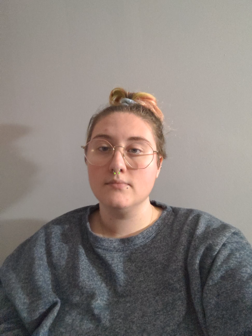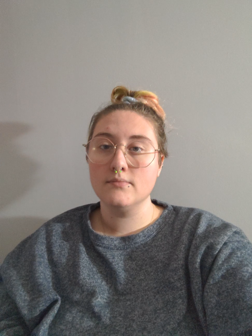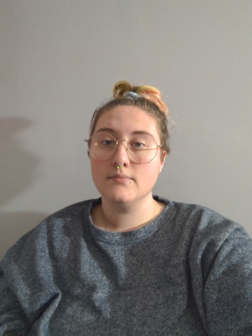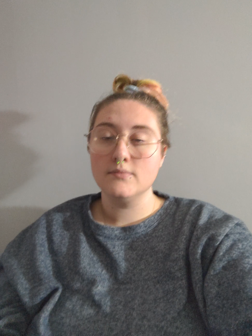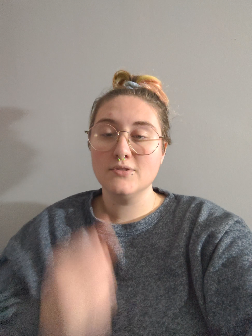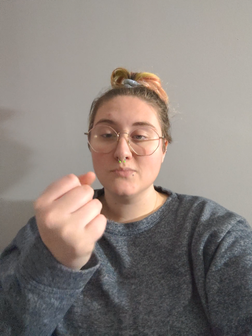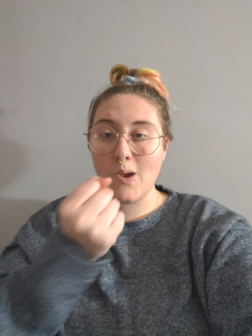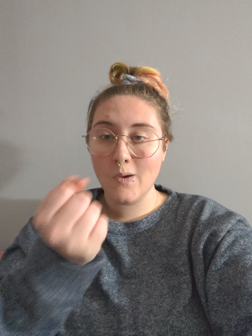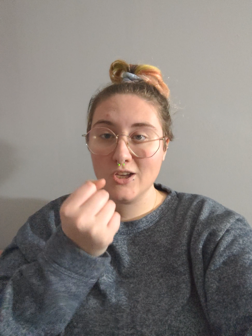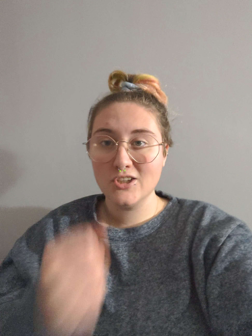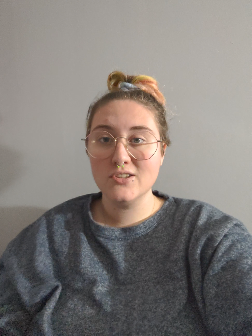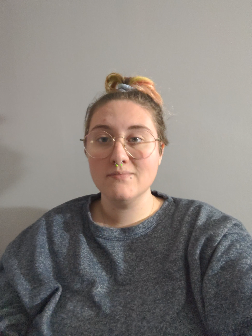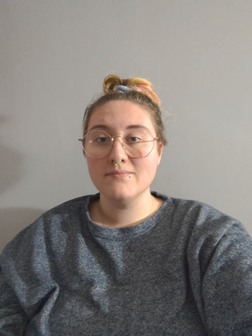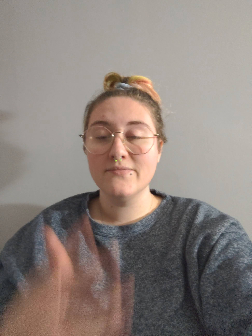drawer